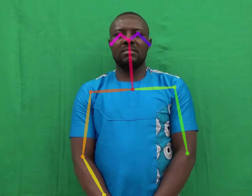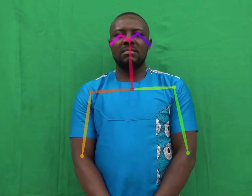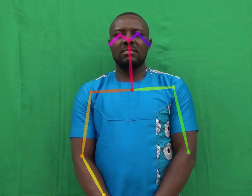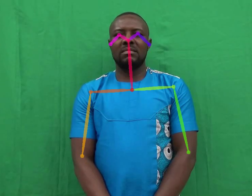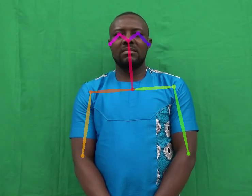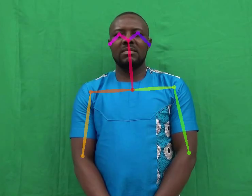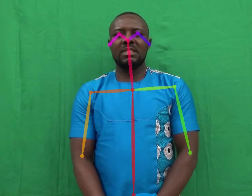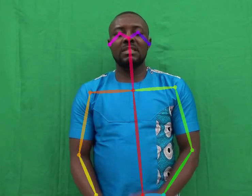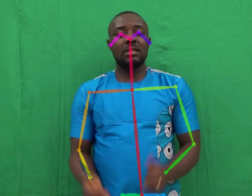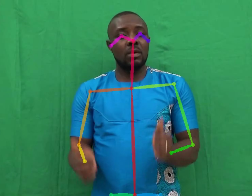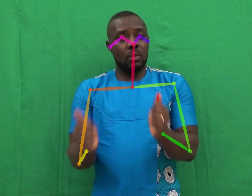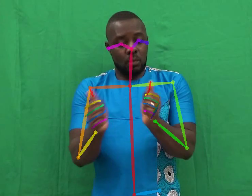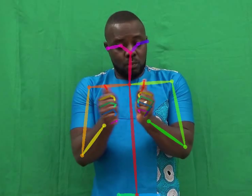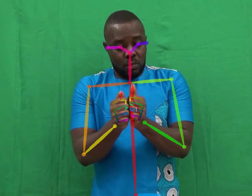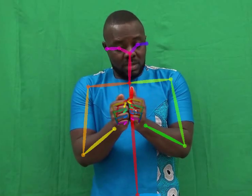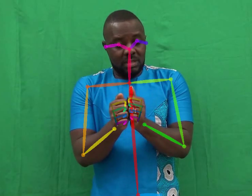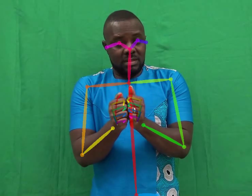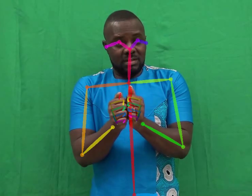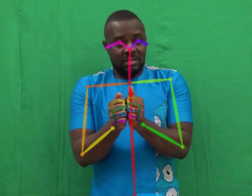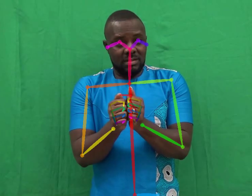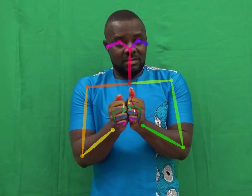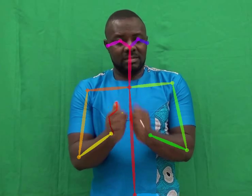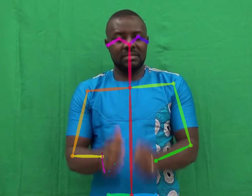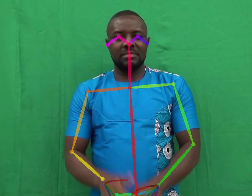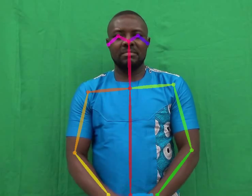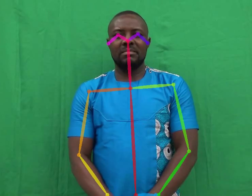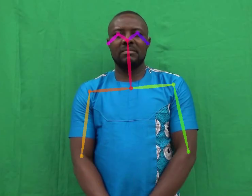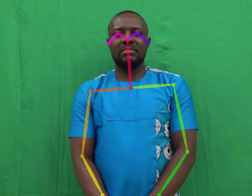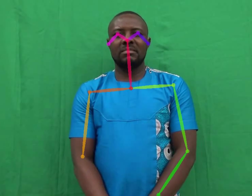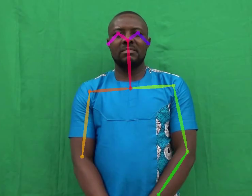with